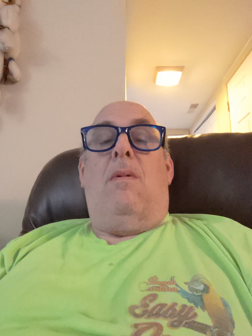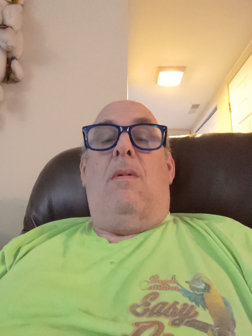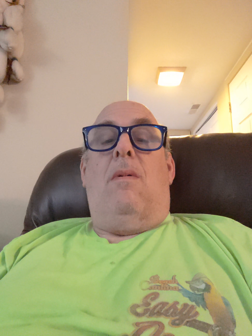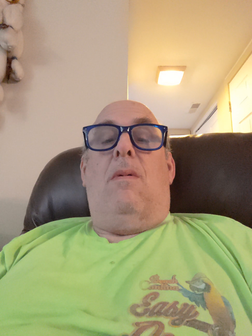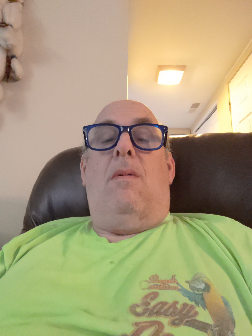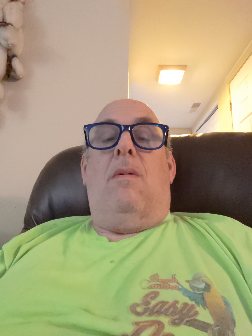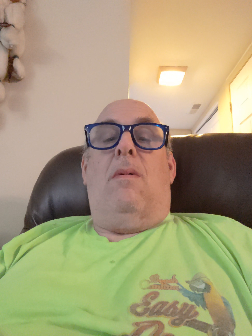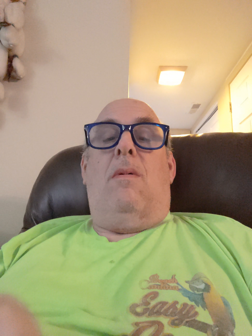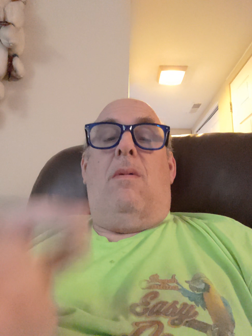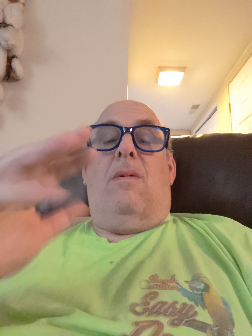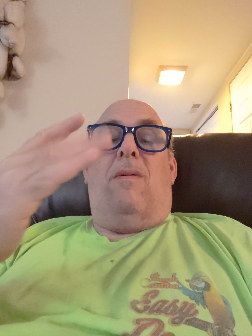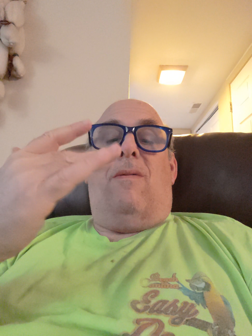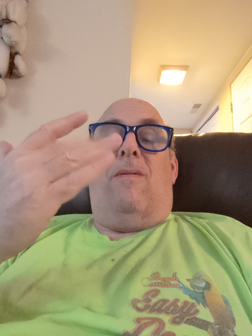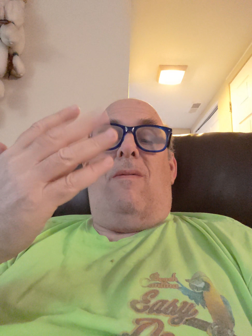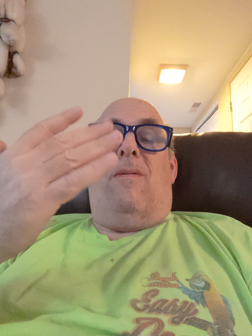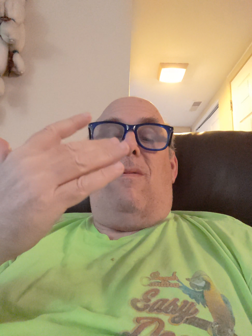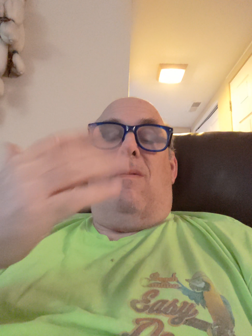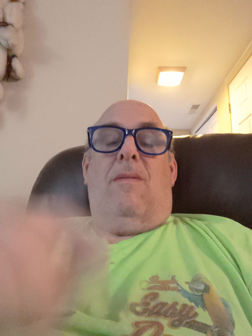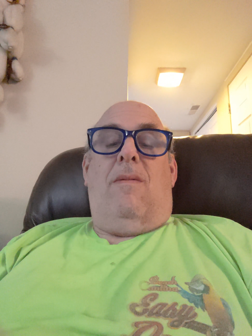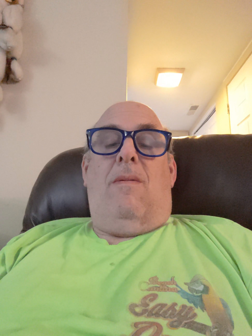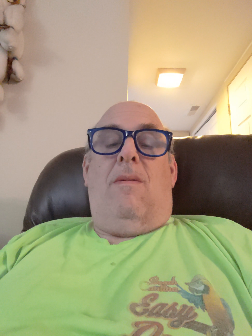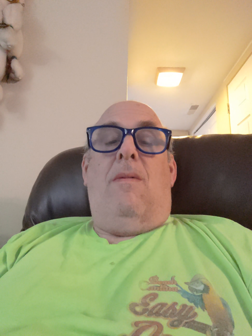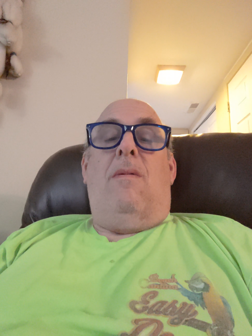finger